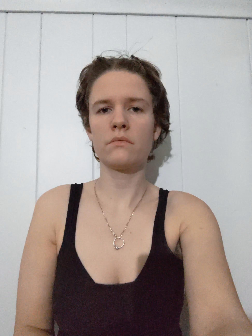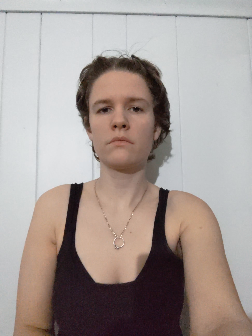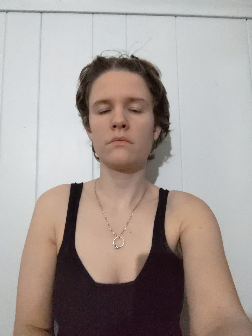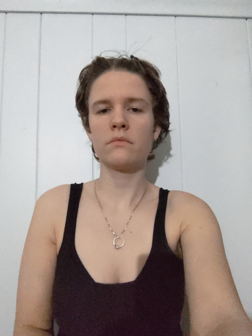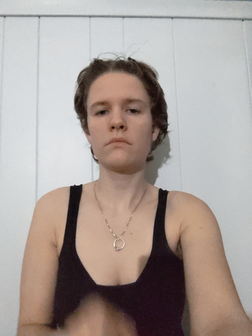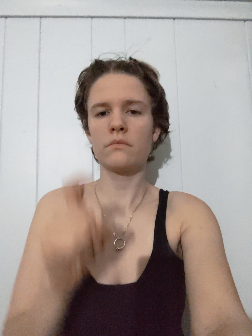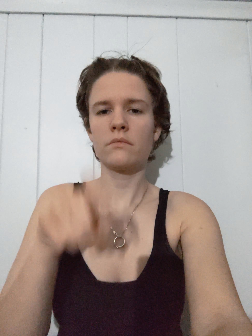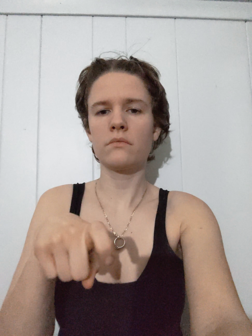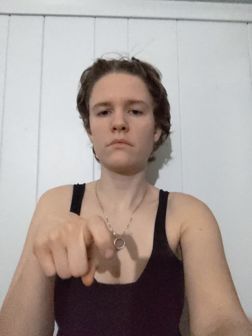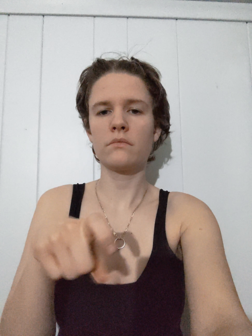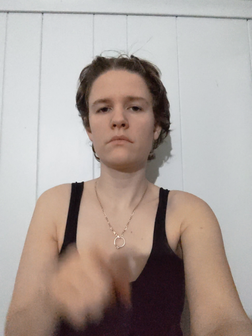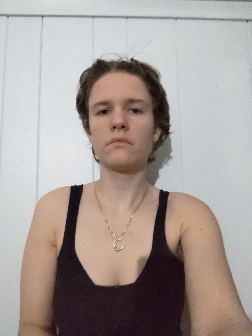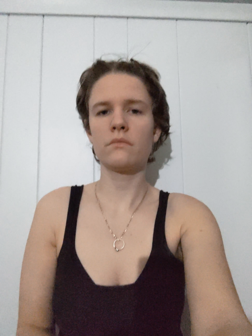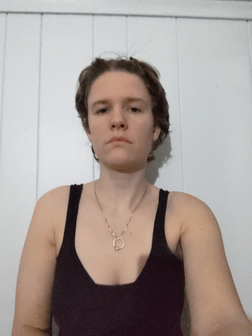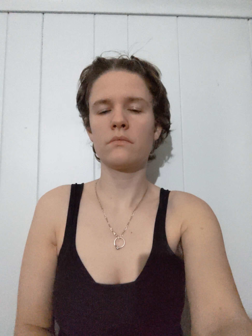time